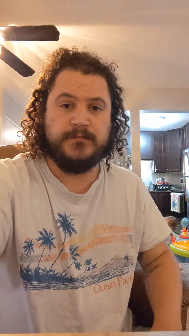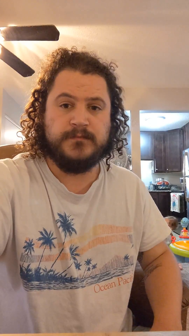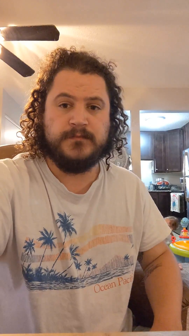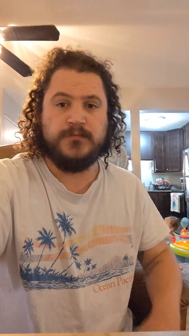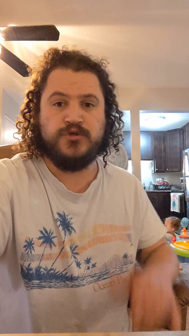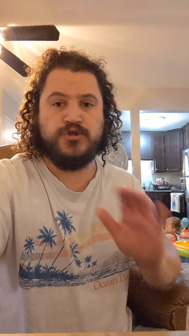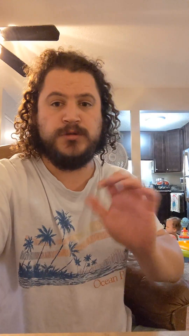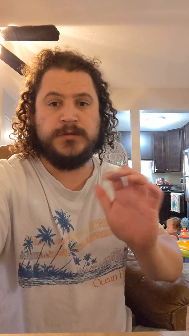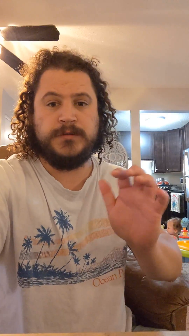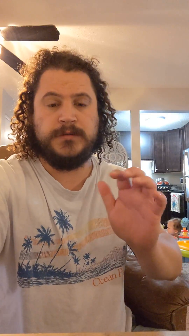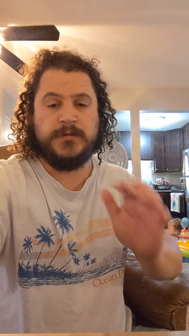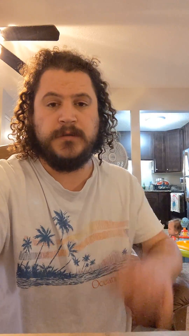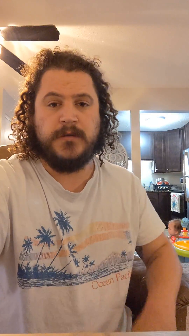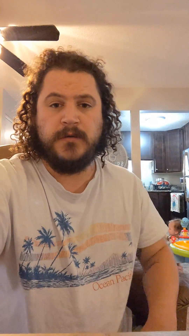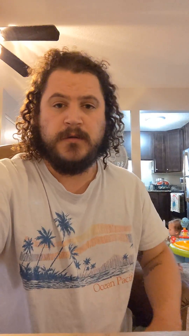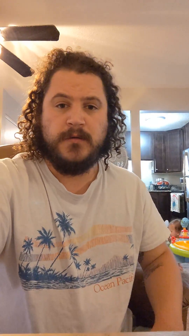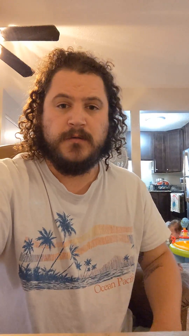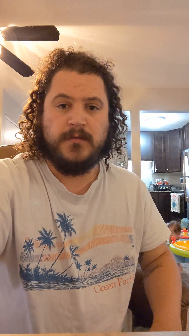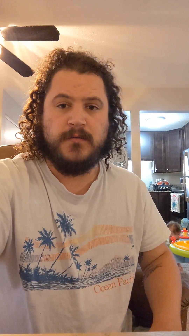cheese